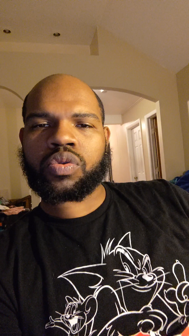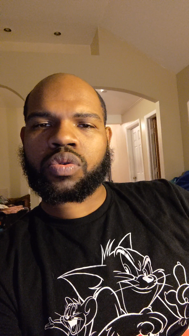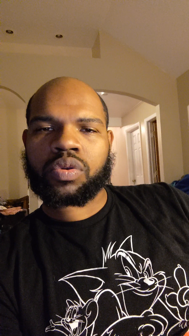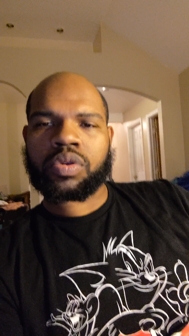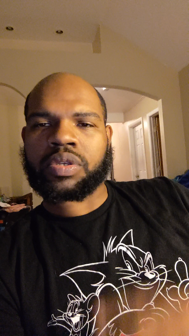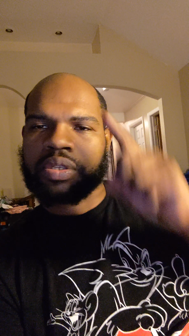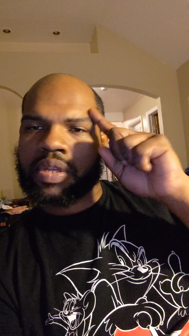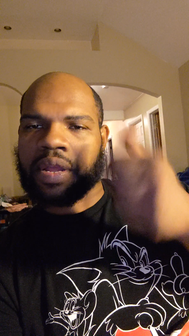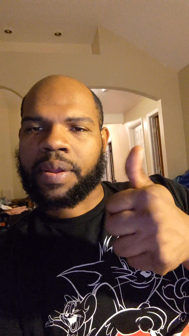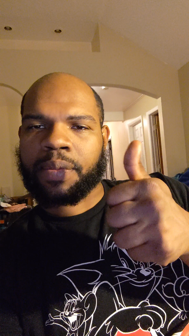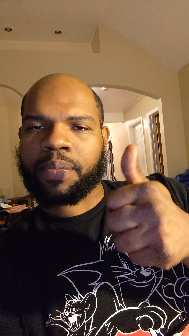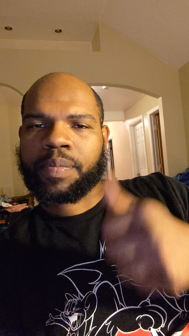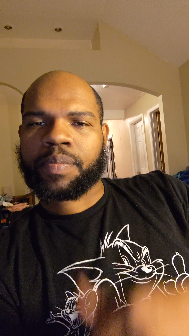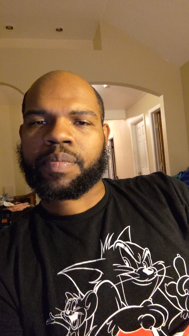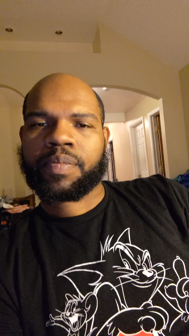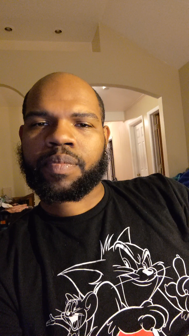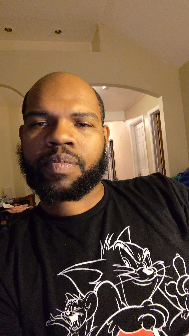dime